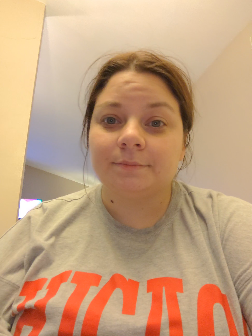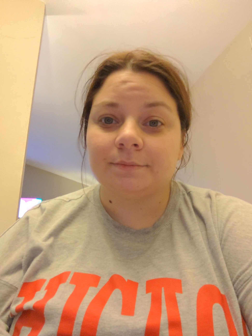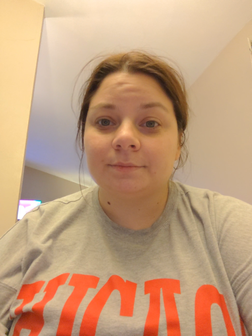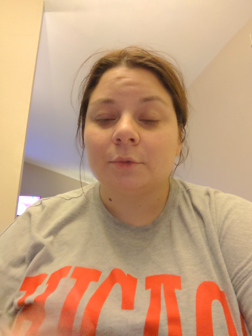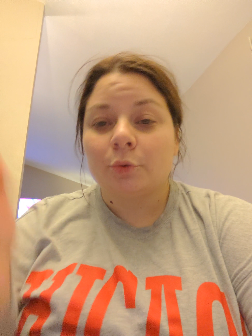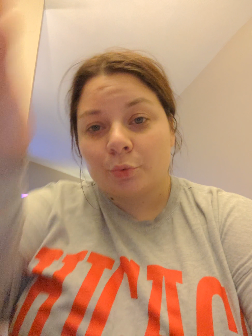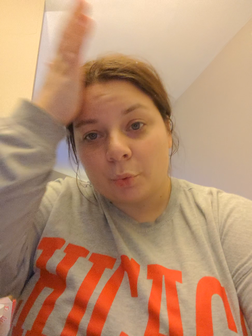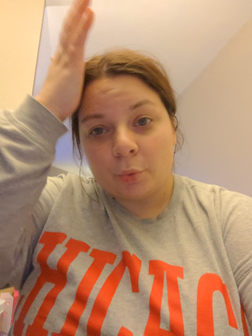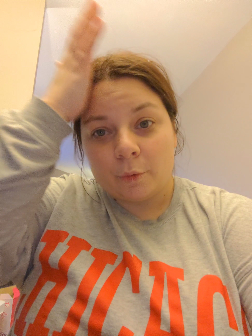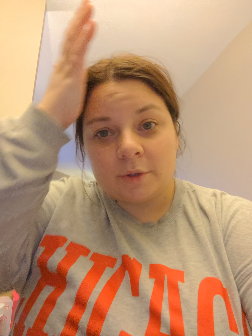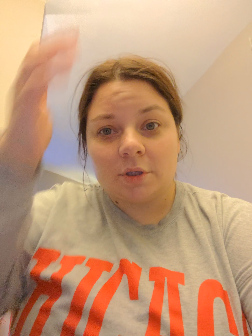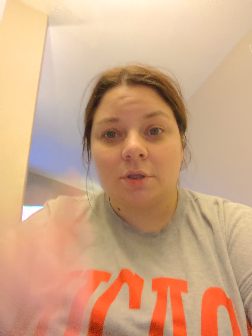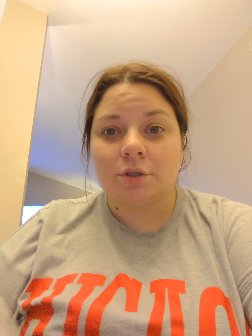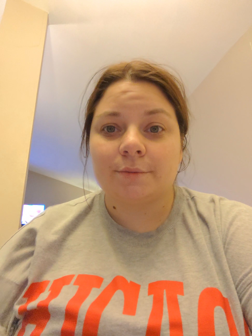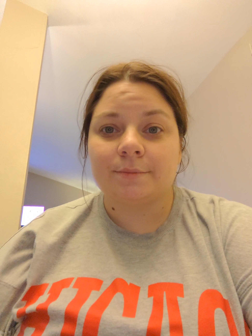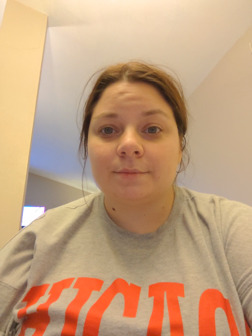garbage